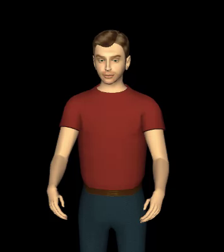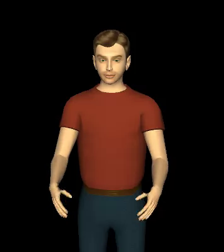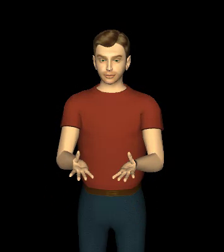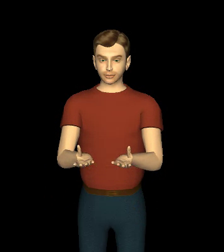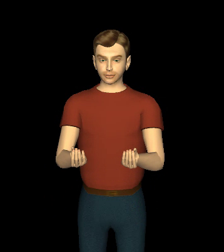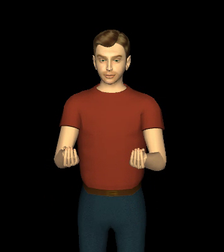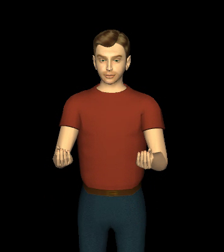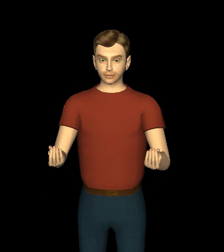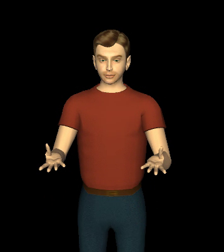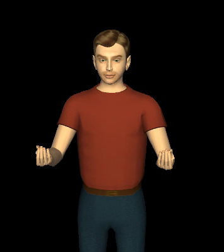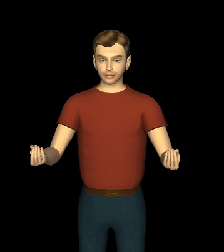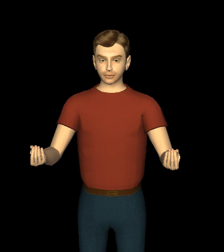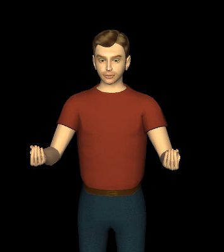كثيرا